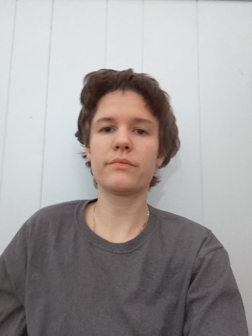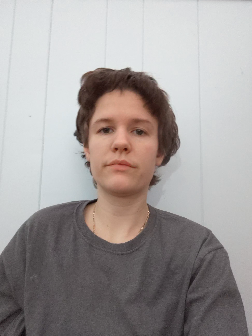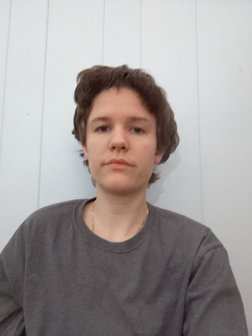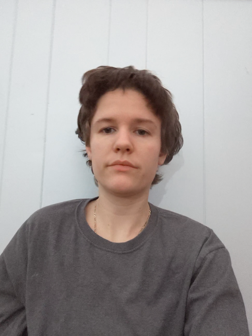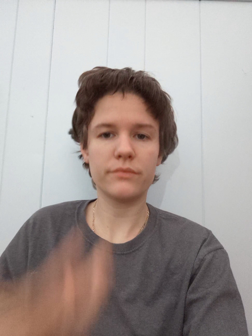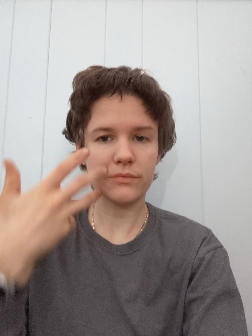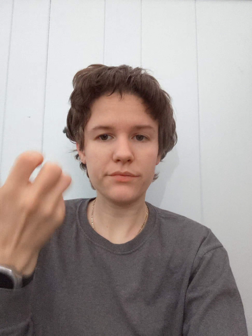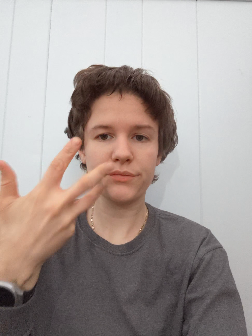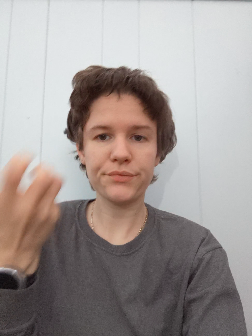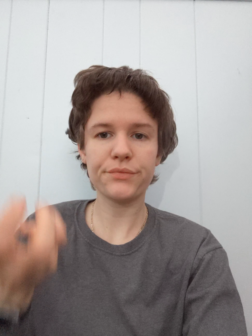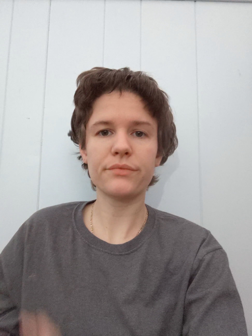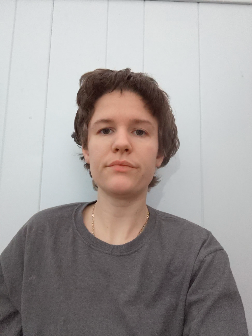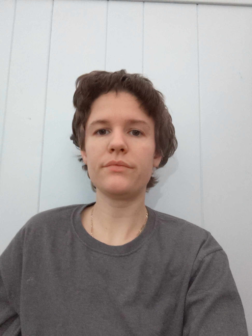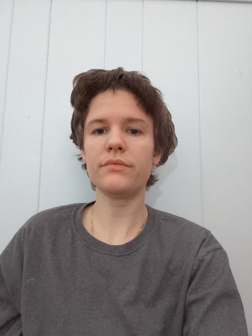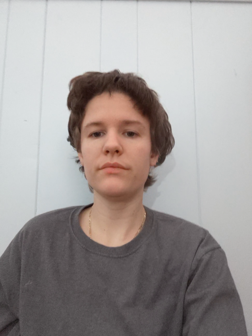tiger